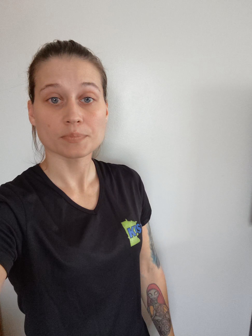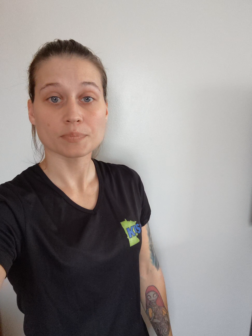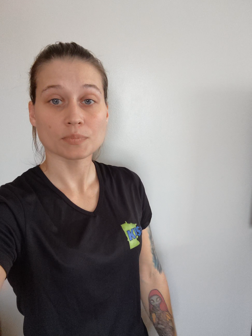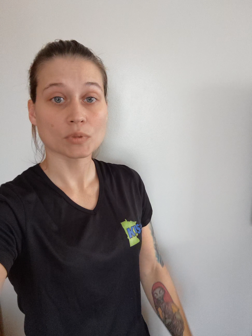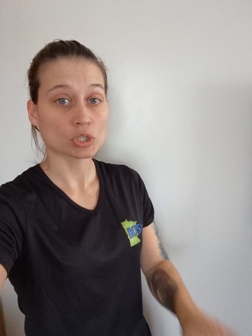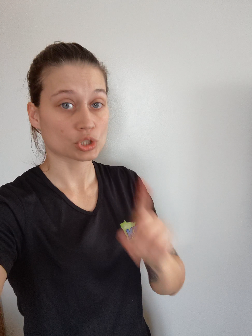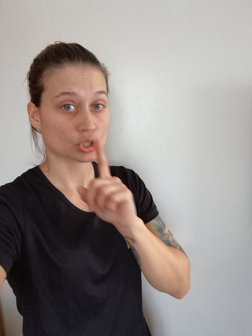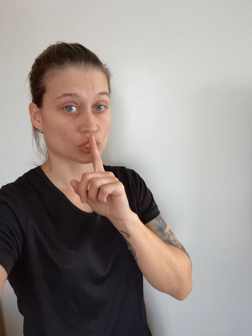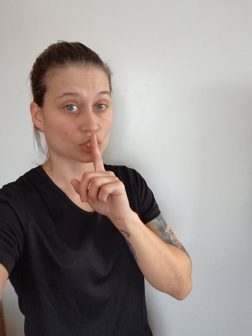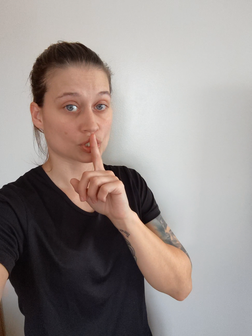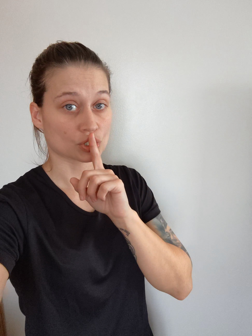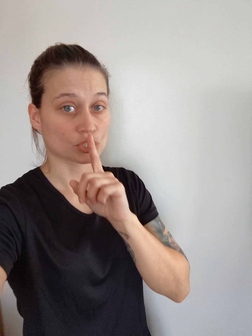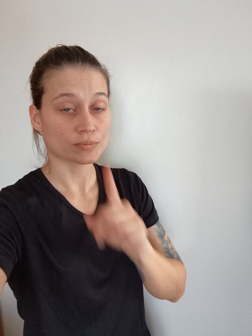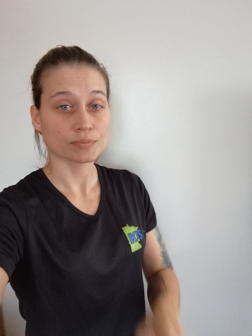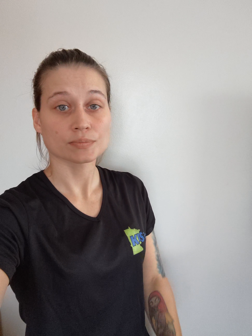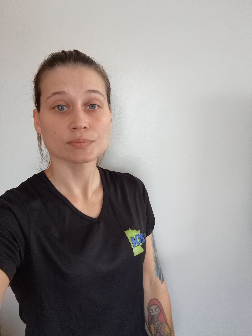shhh